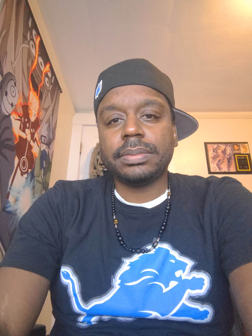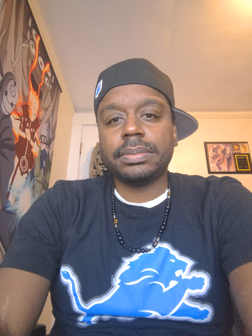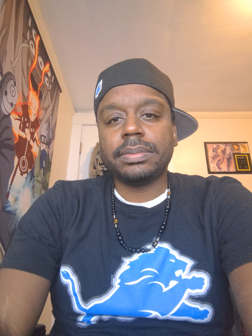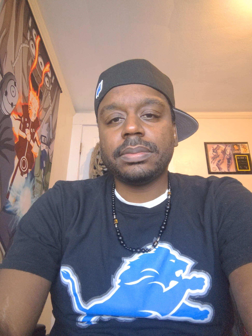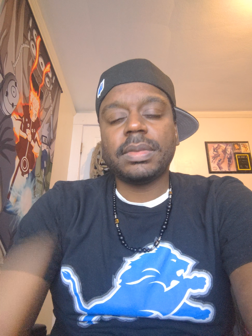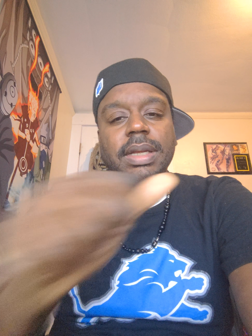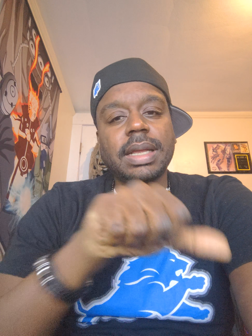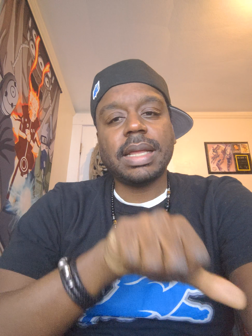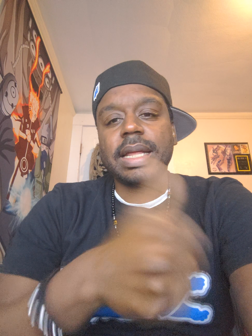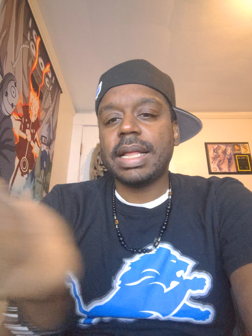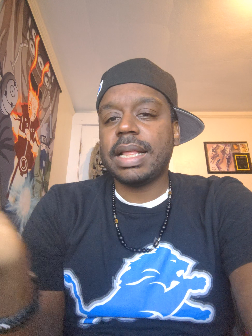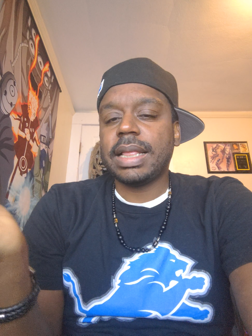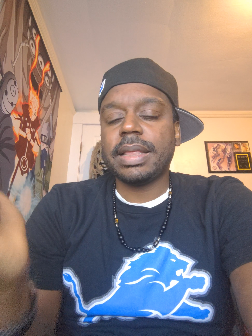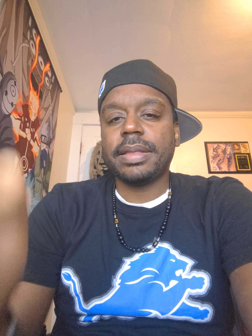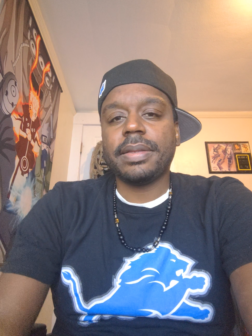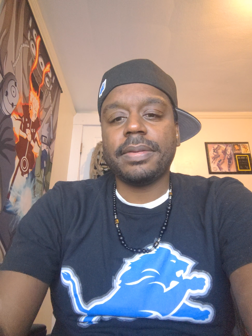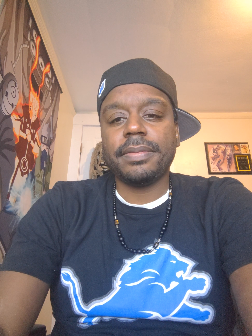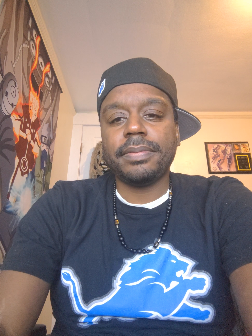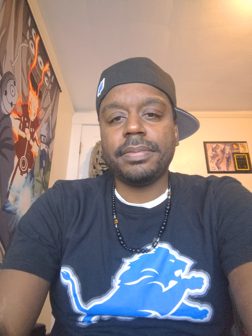any